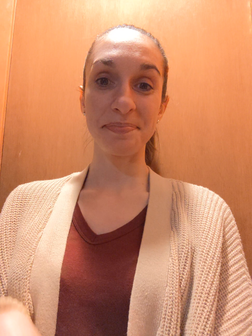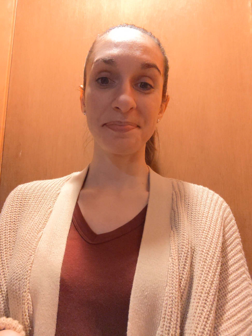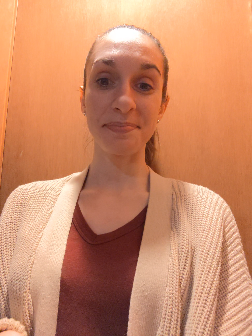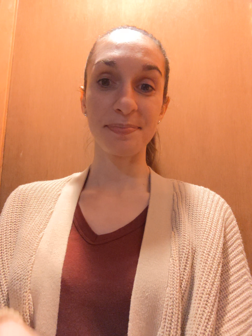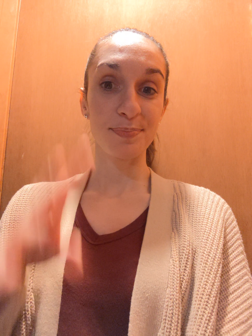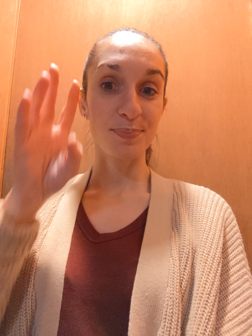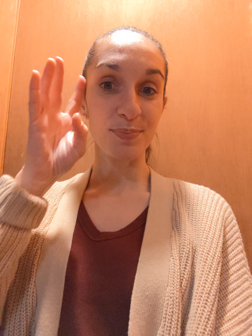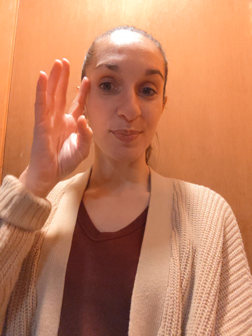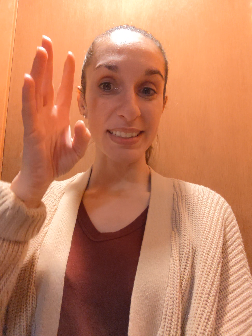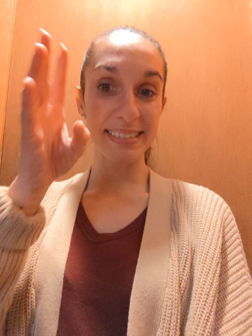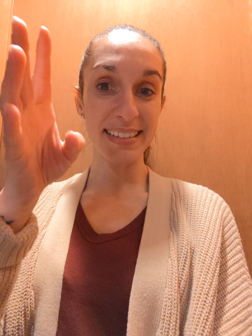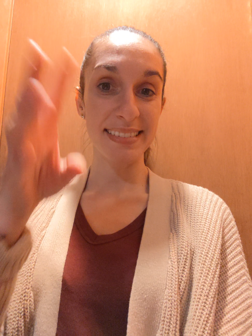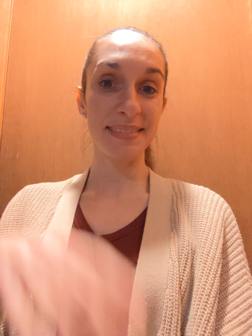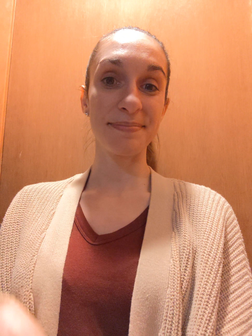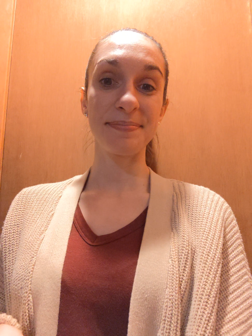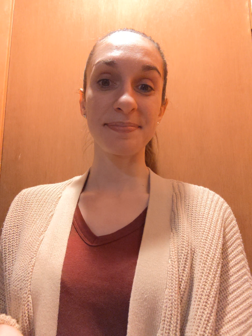pretend